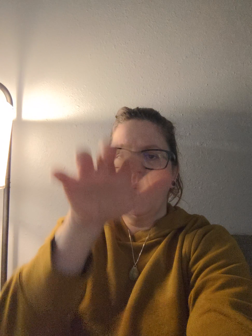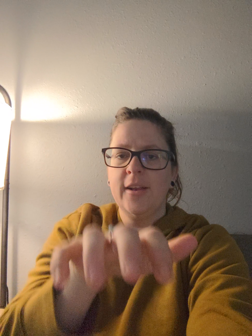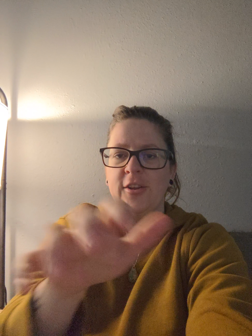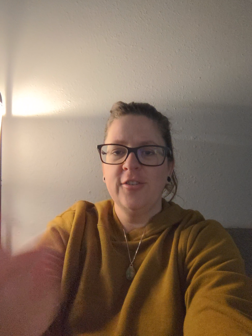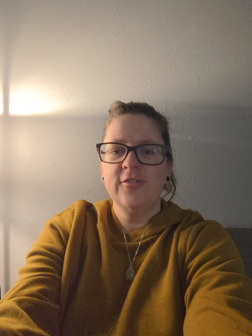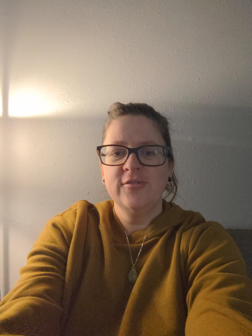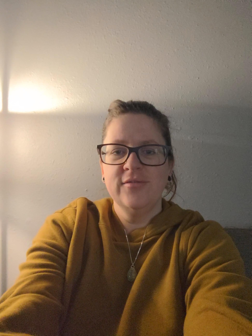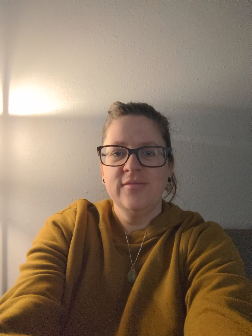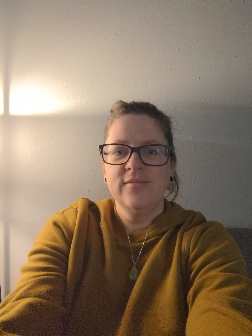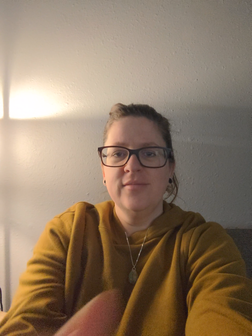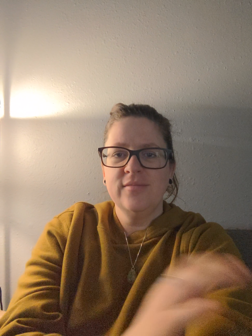alligator